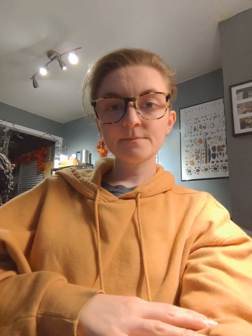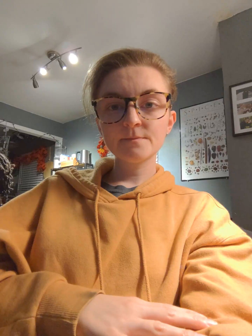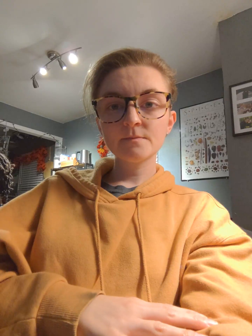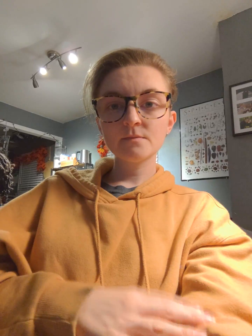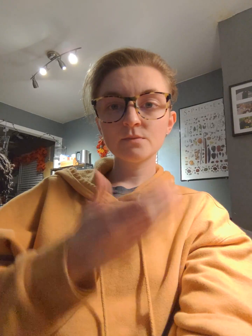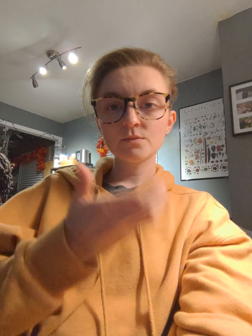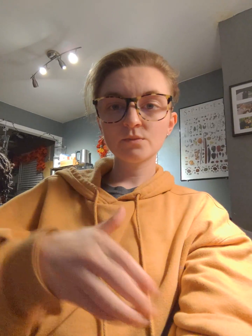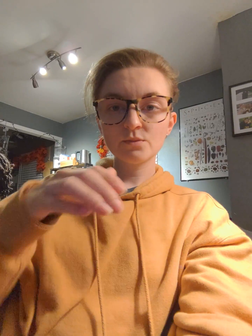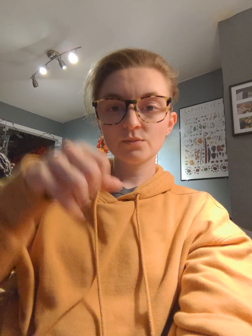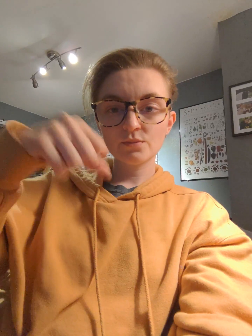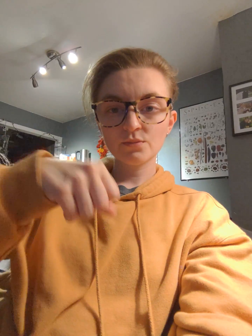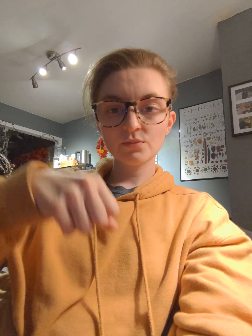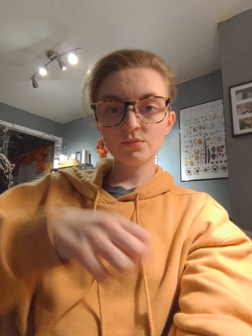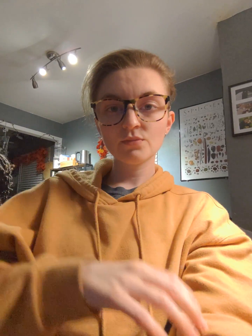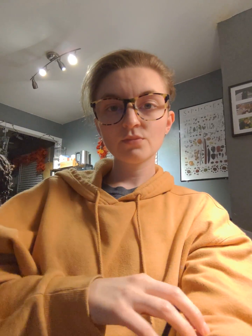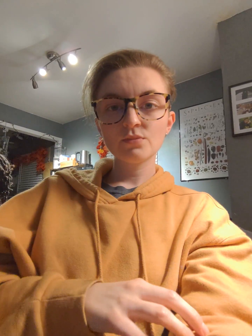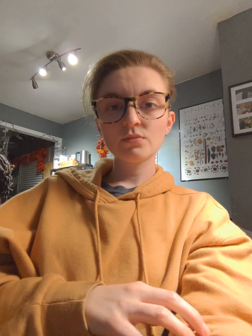basket